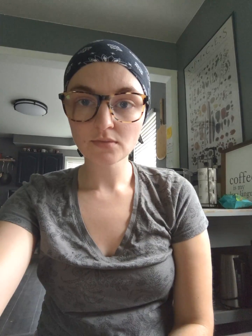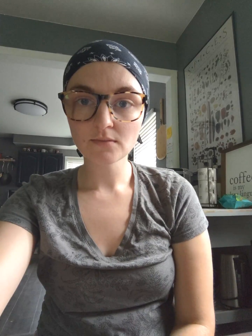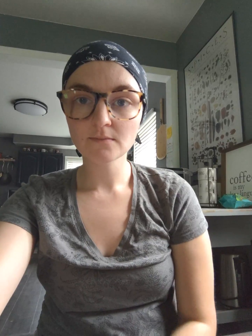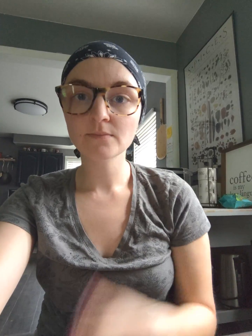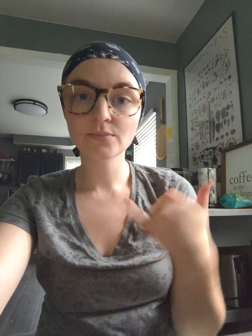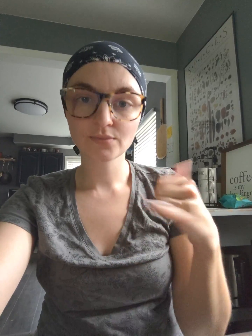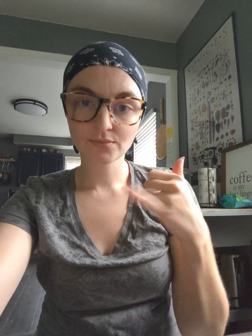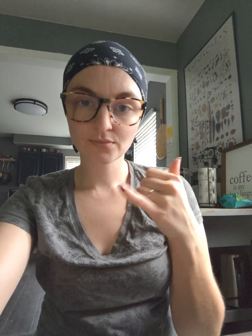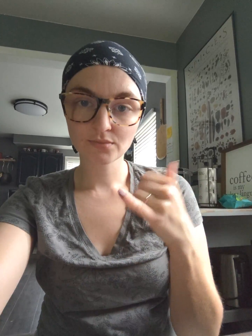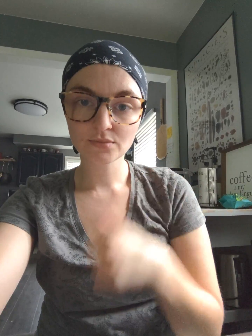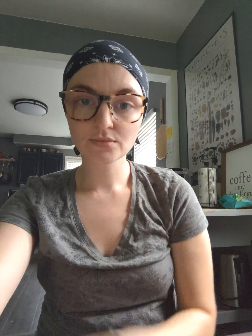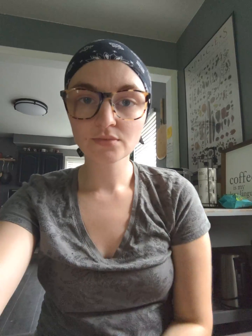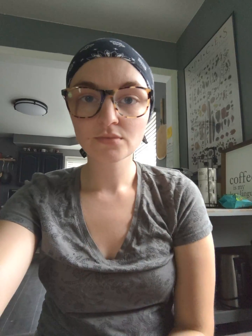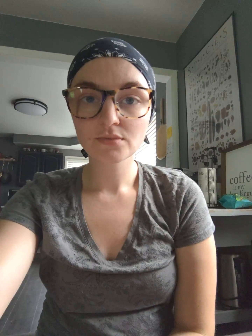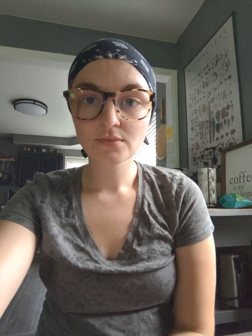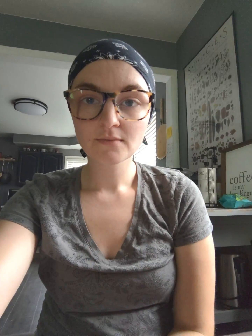party